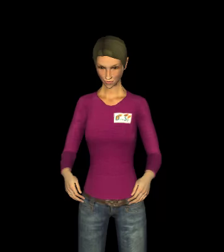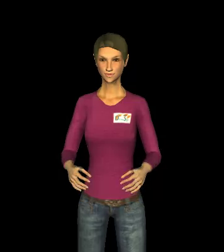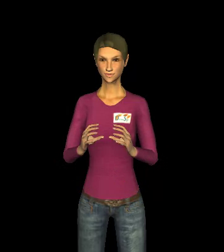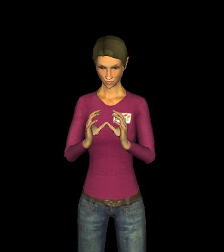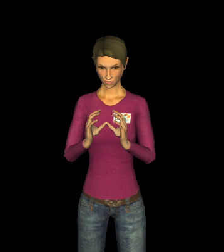عالِم